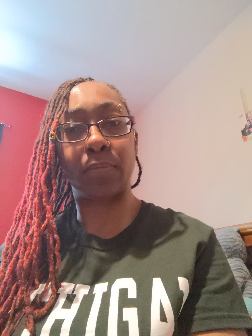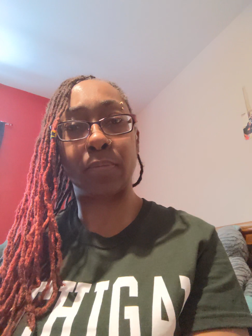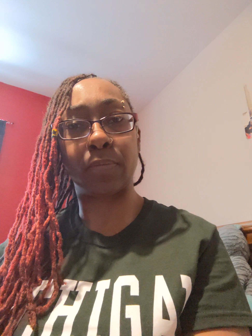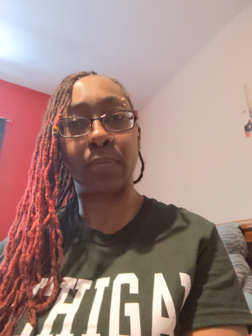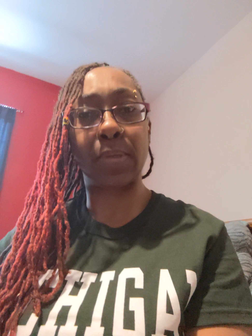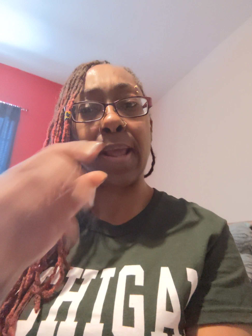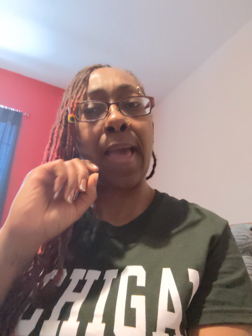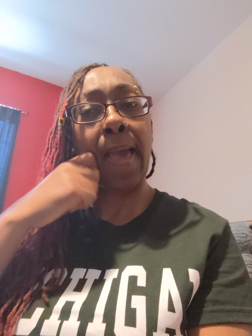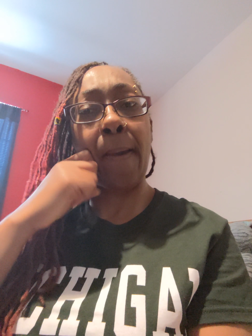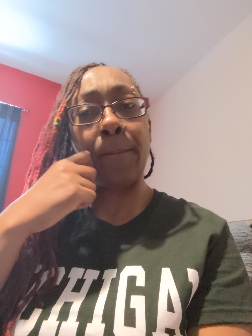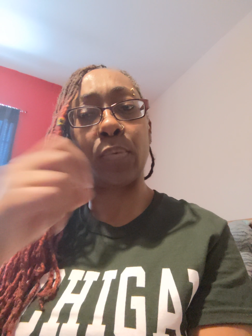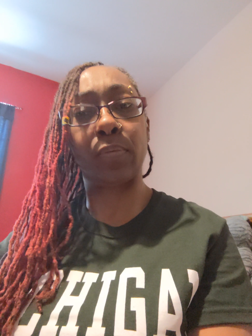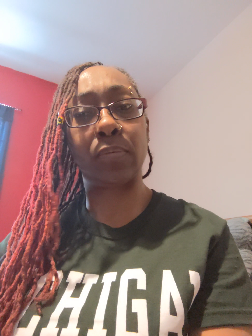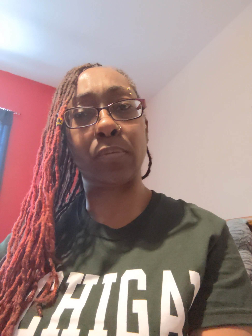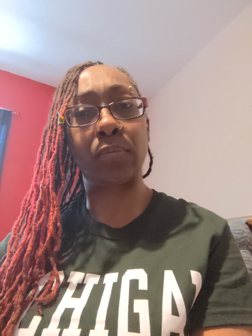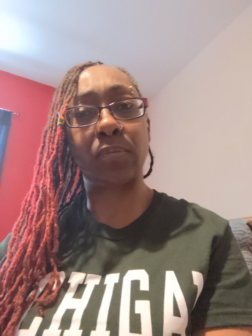apple